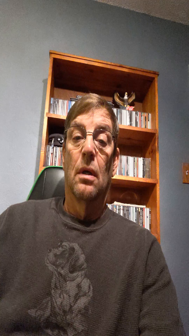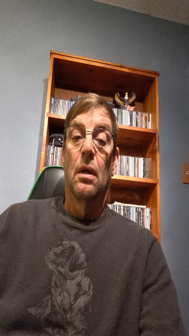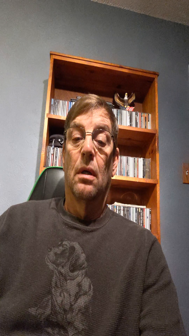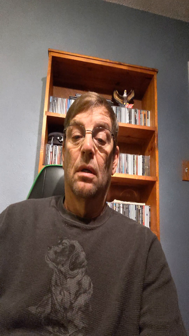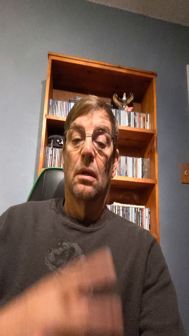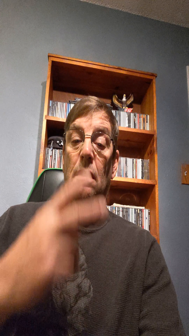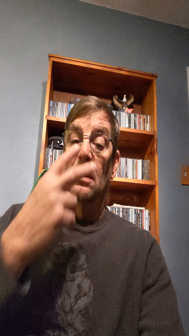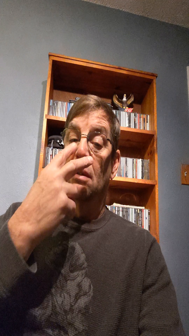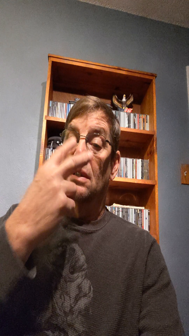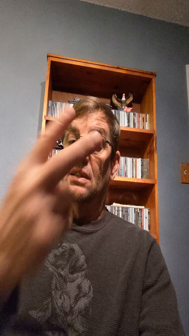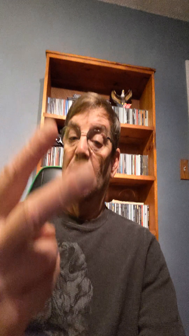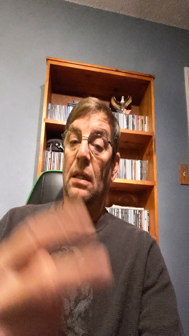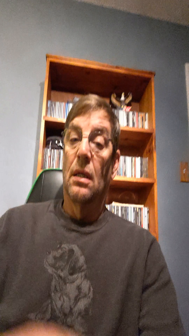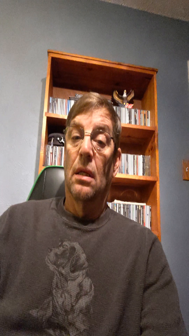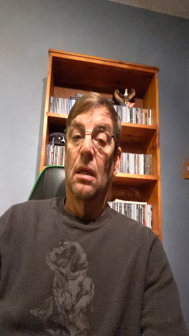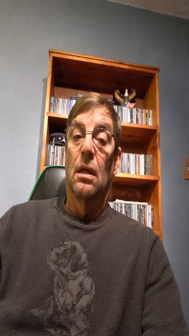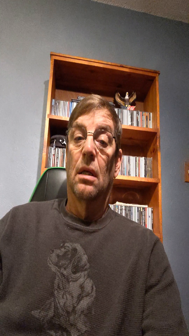see